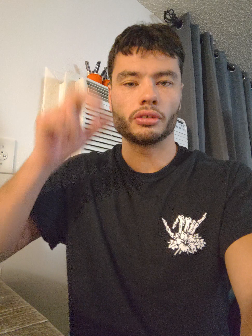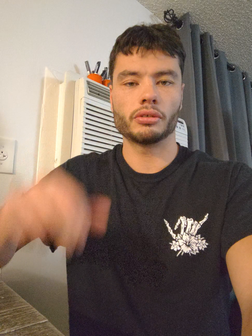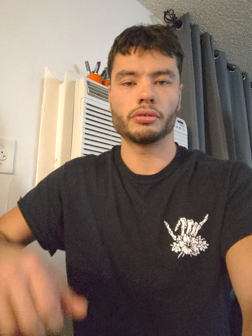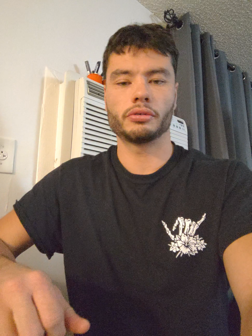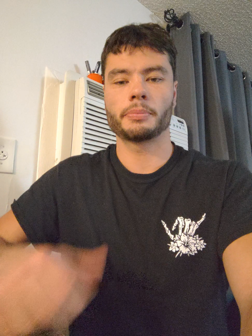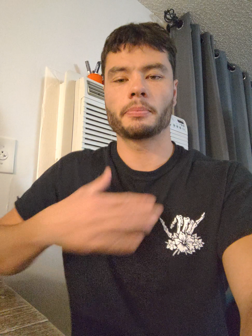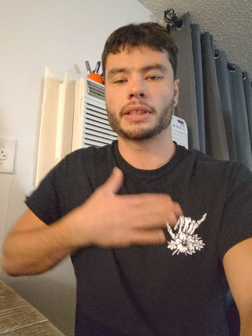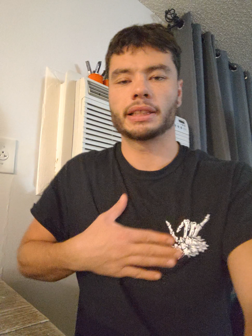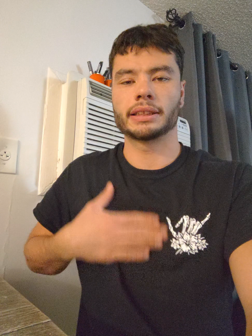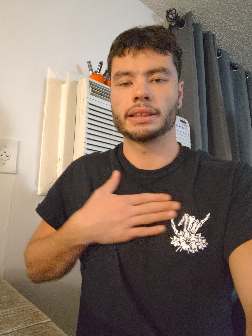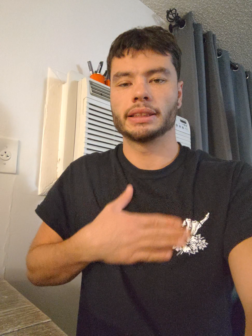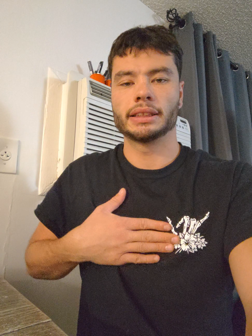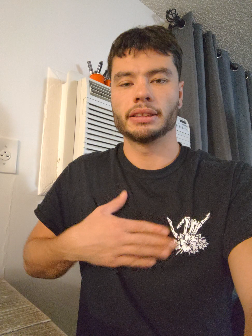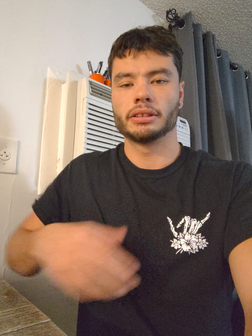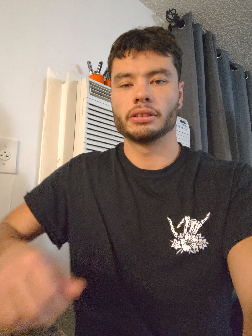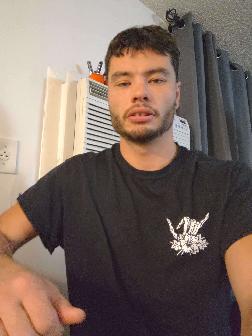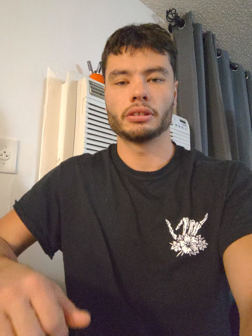please